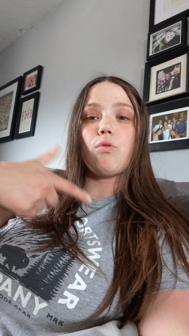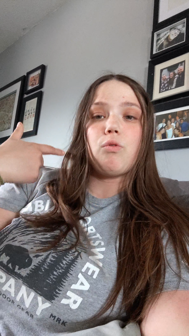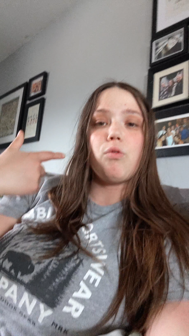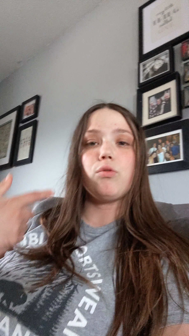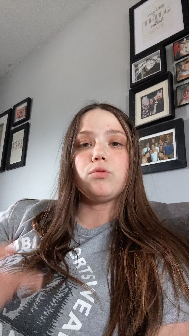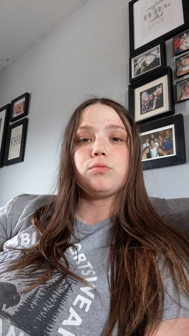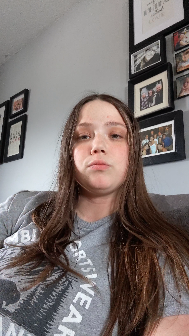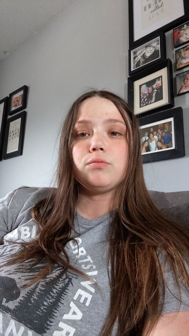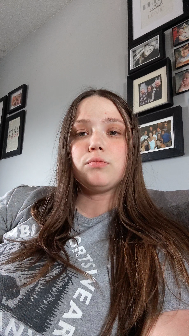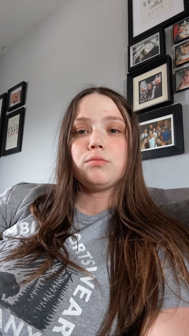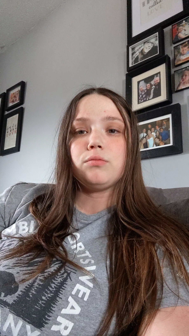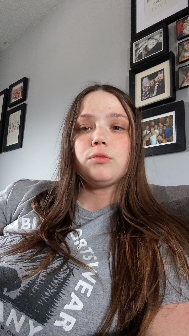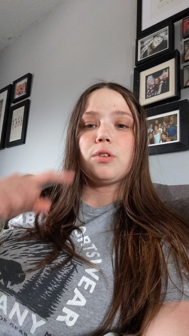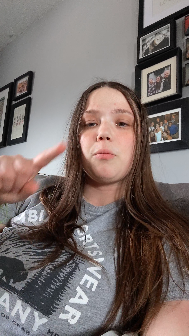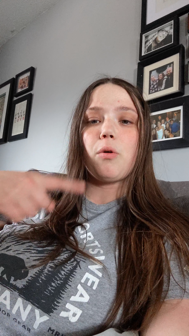about